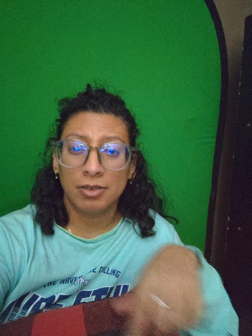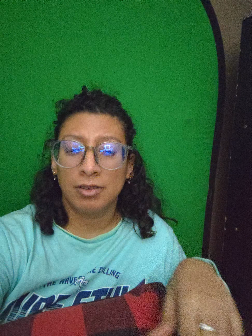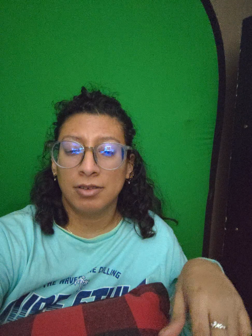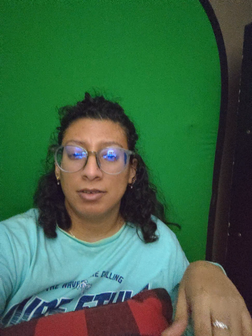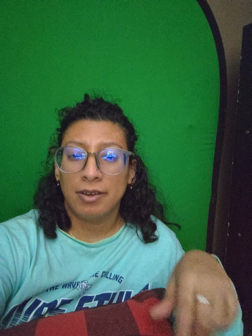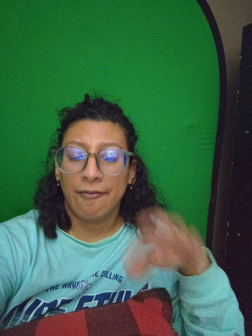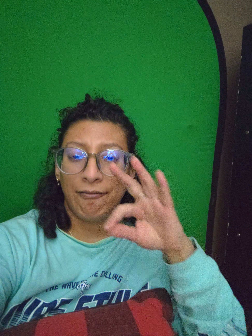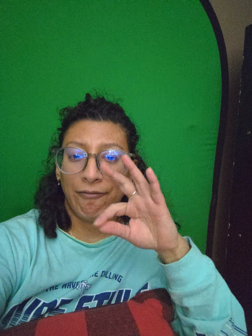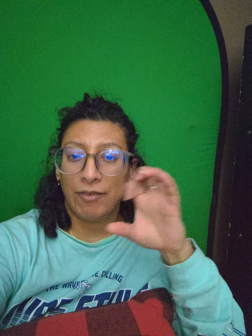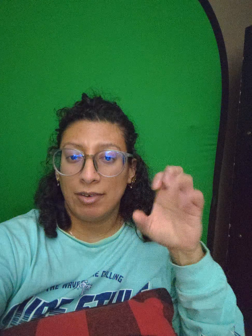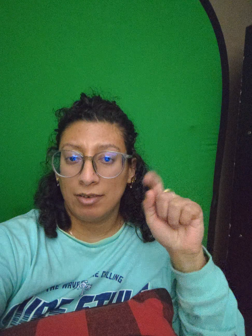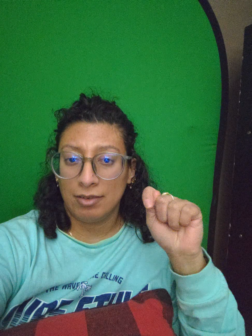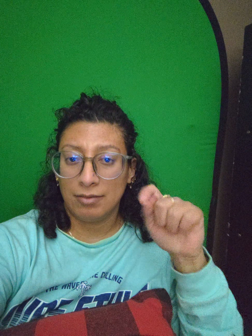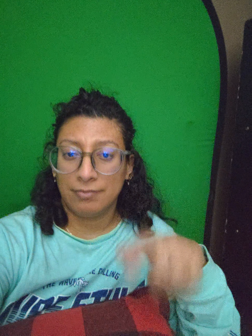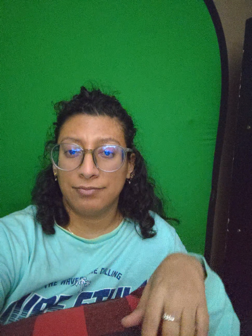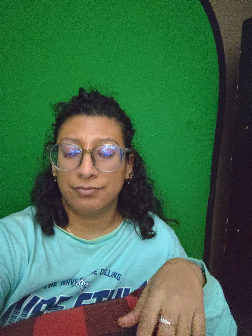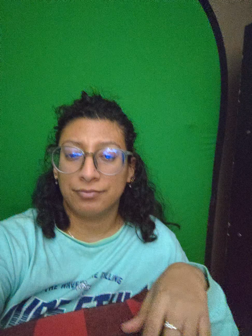feet